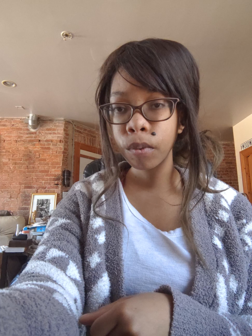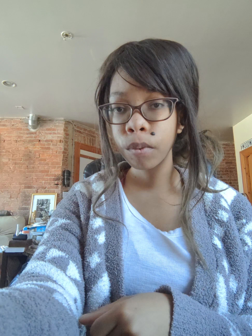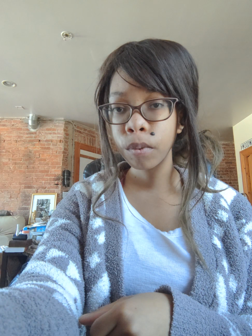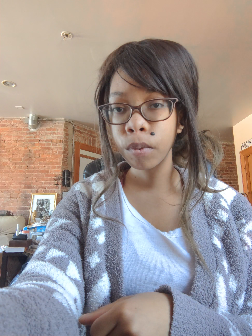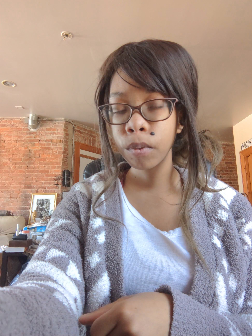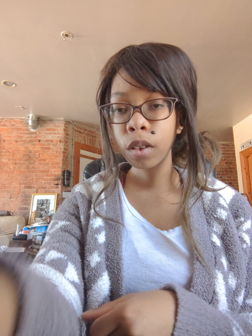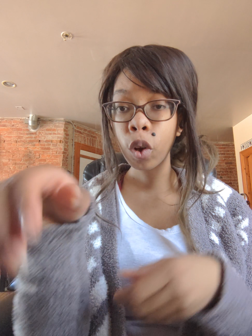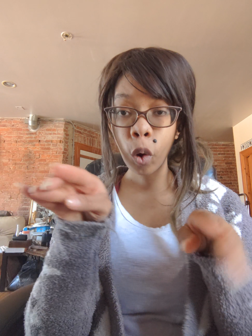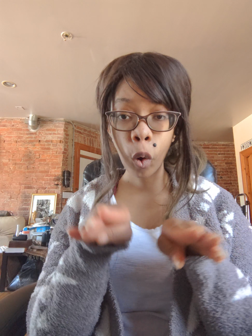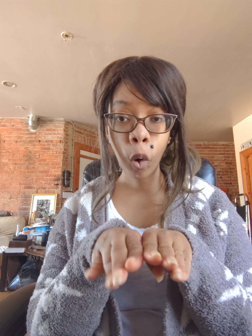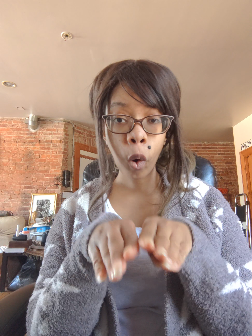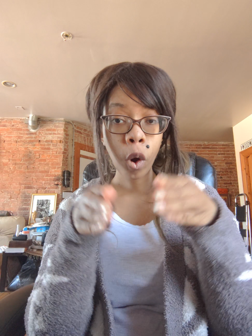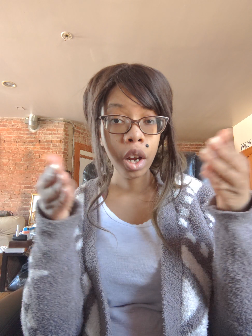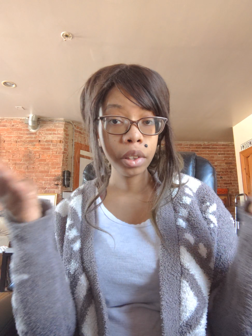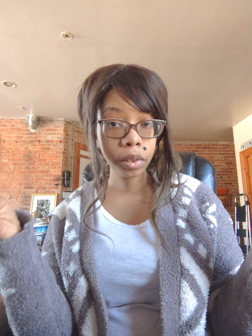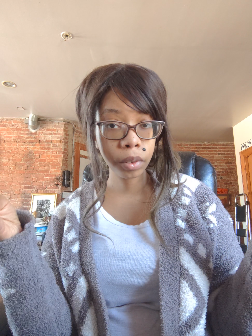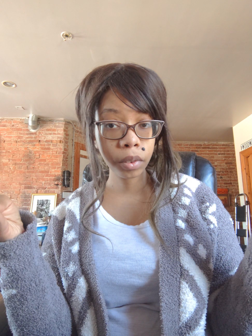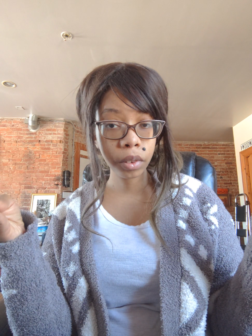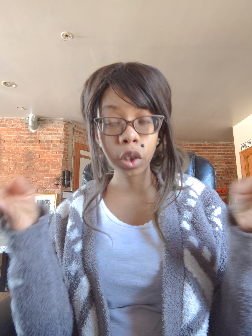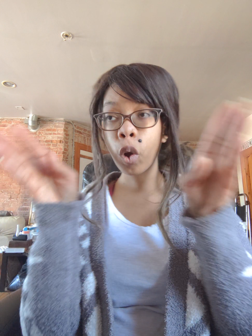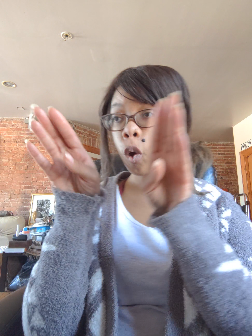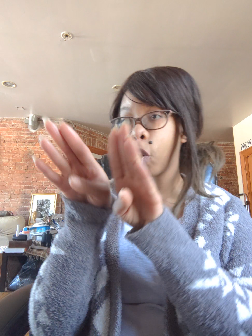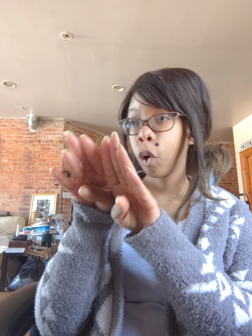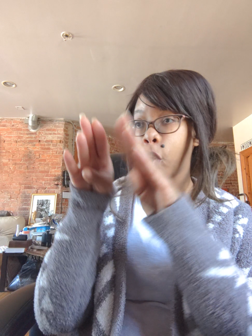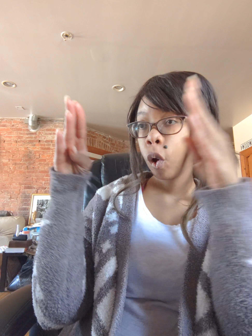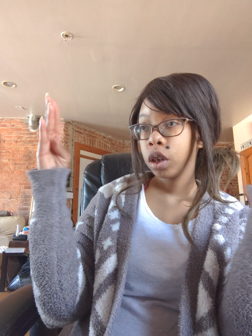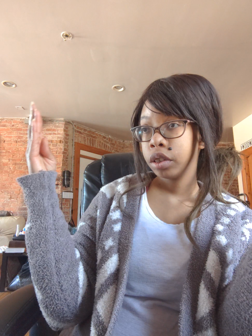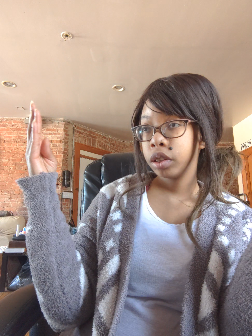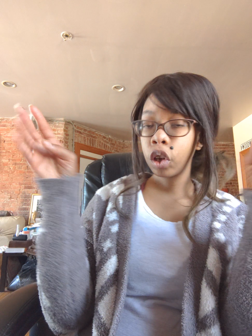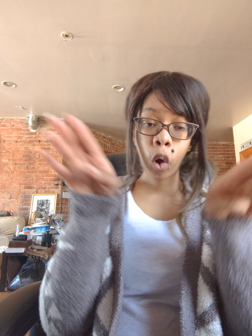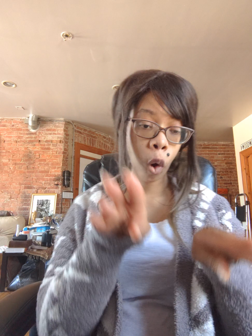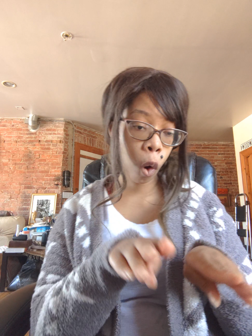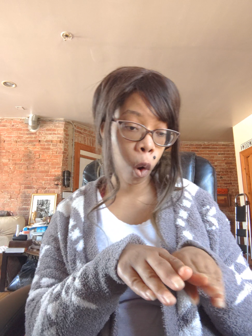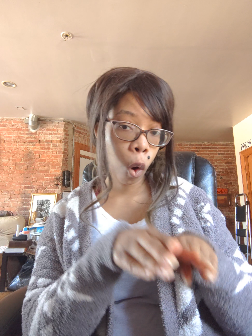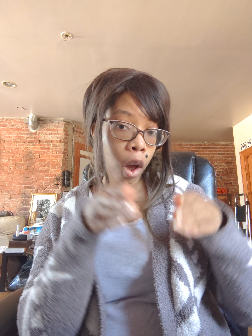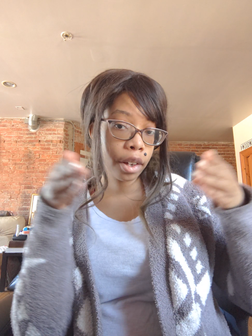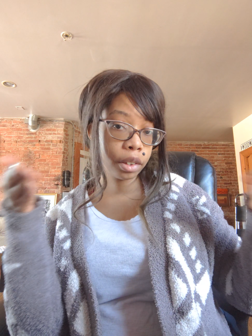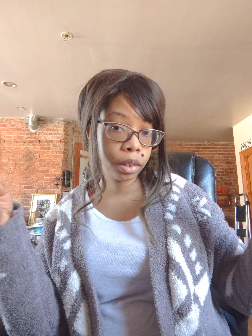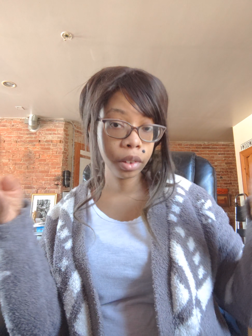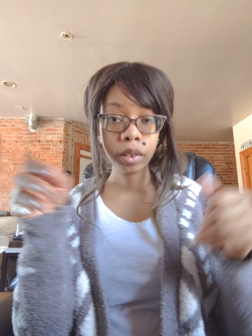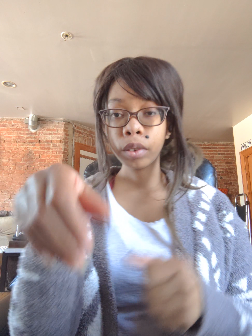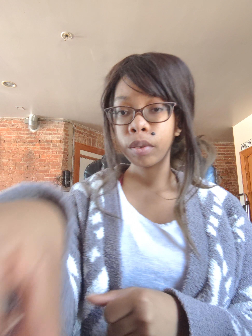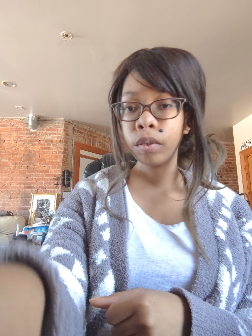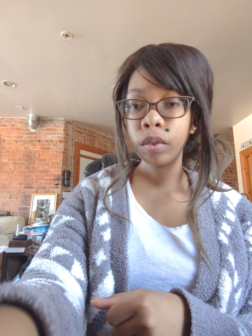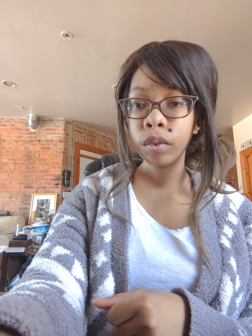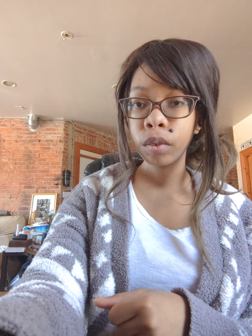open